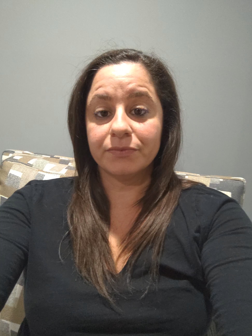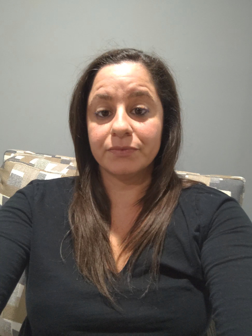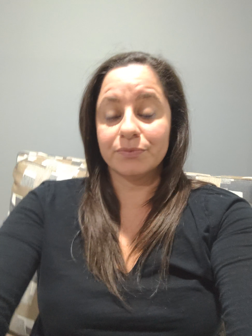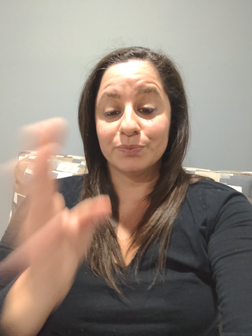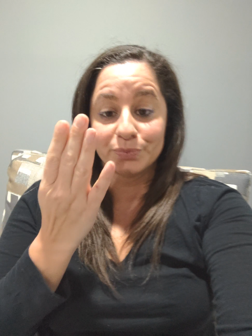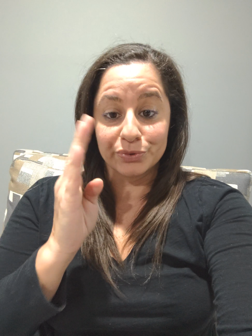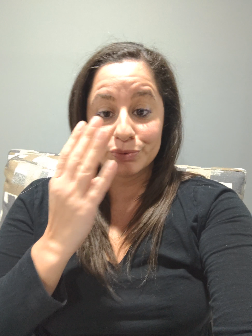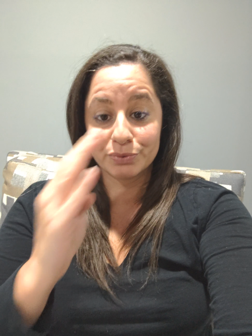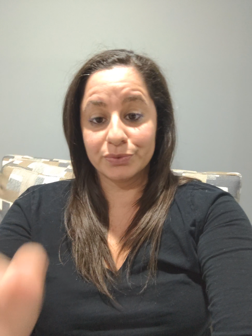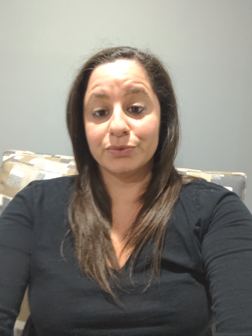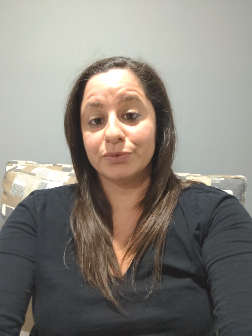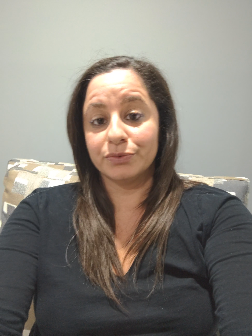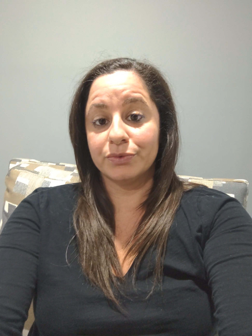blue